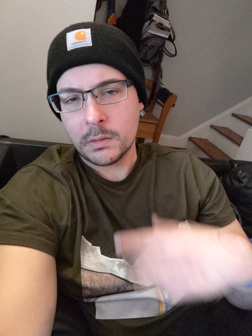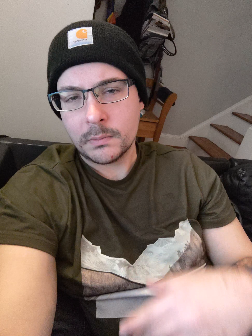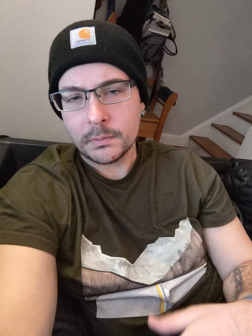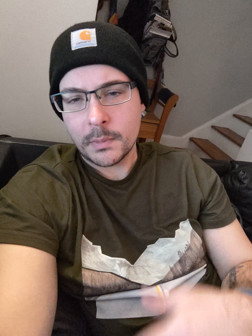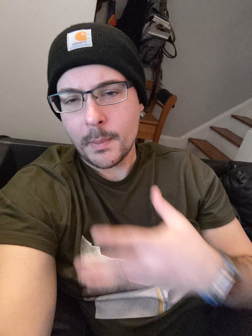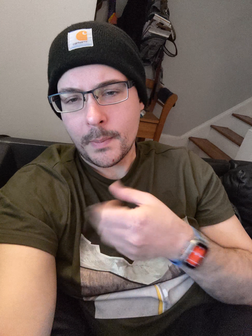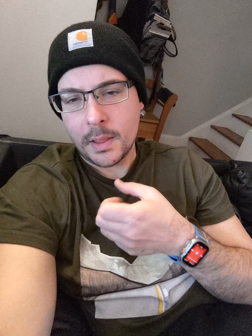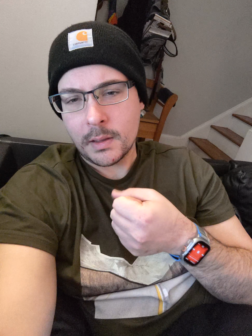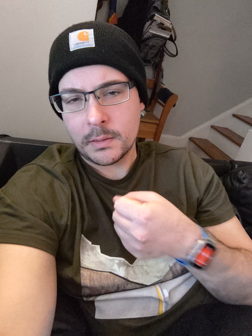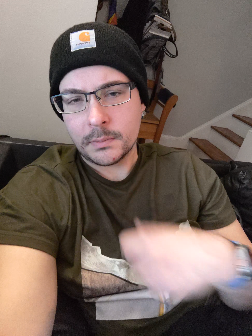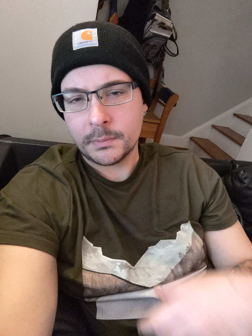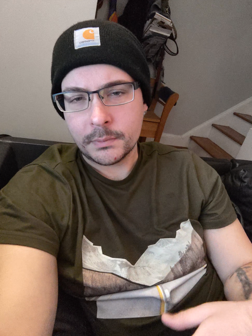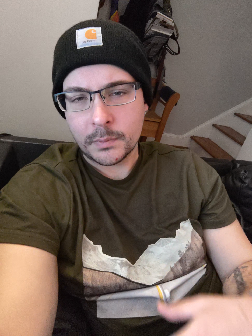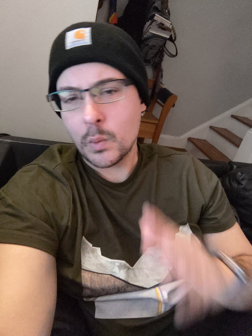milk